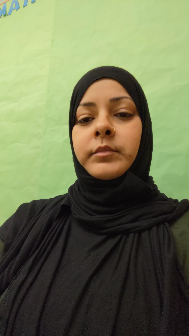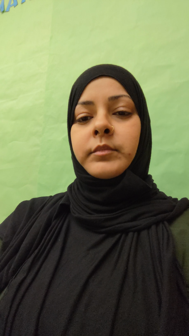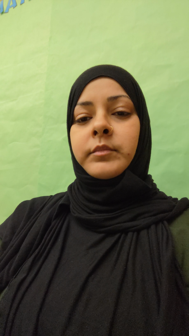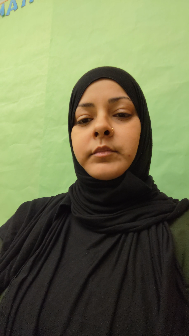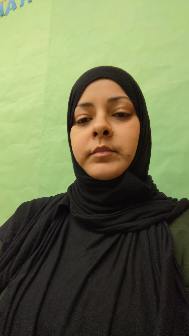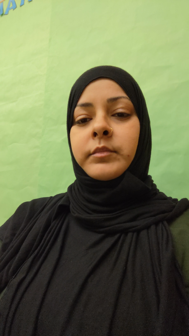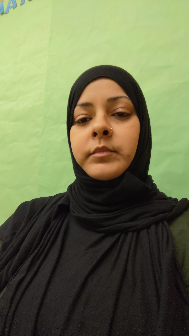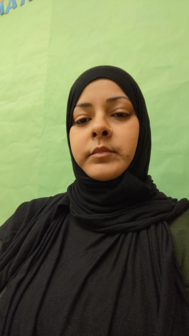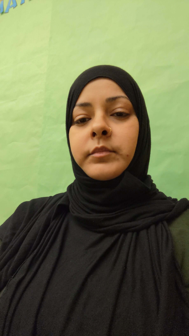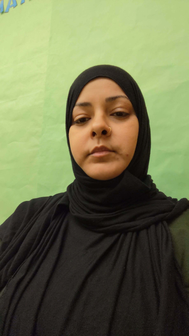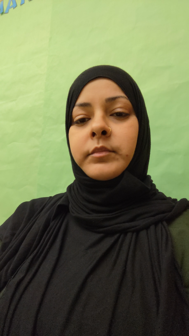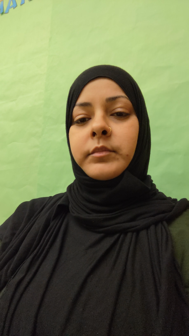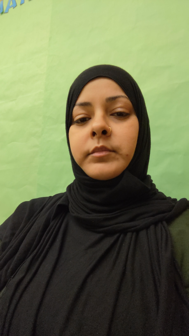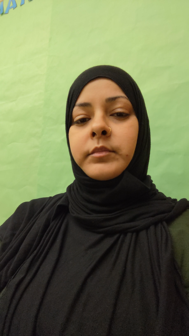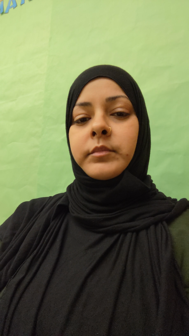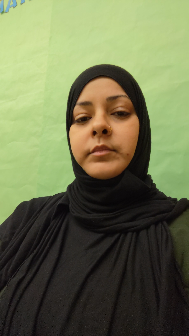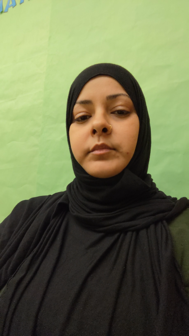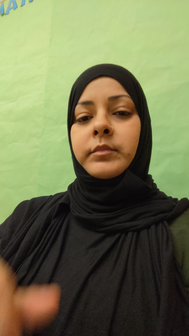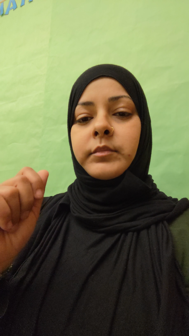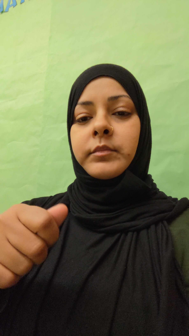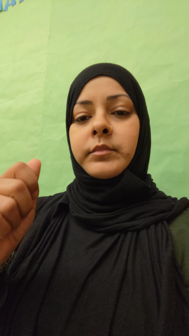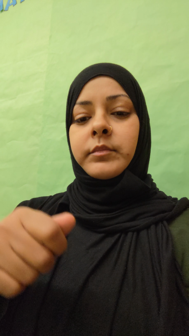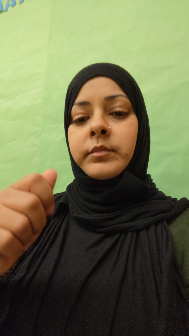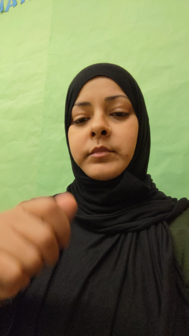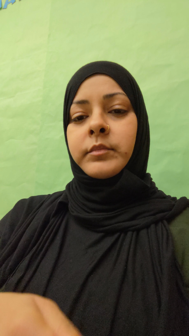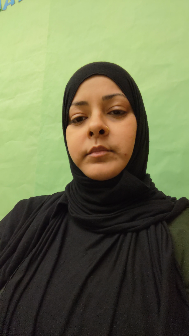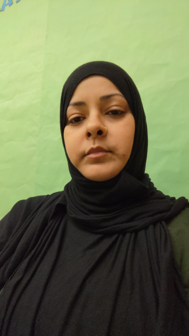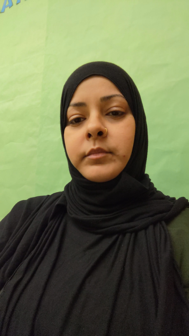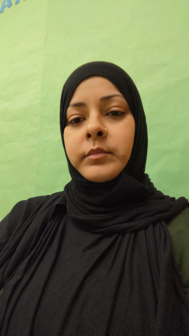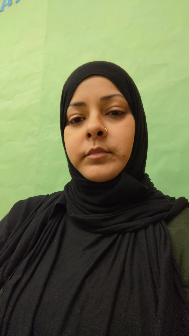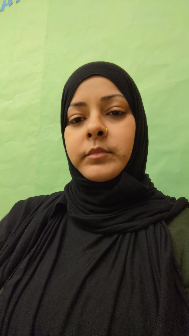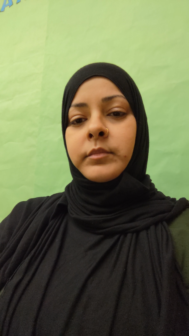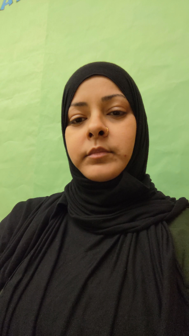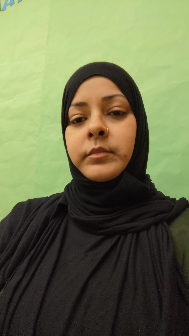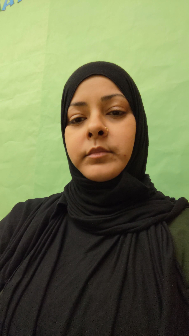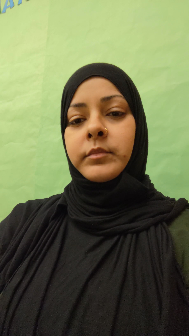cart